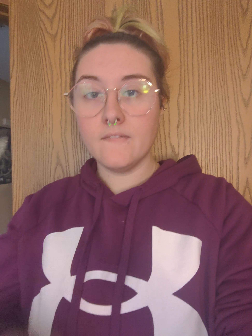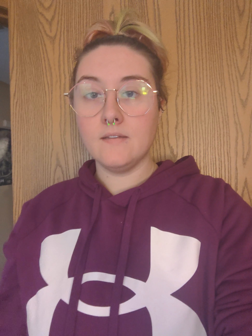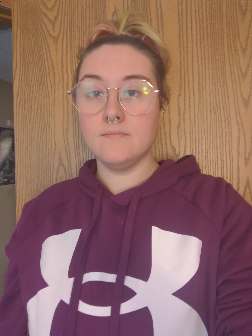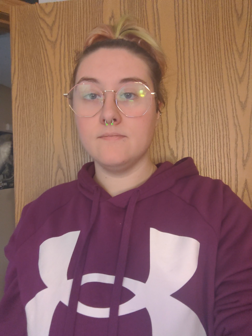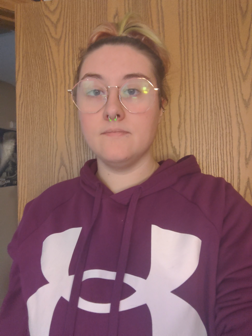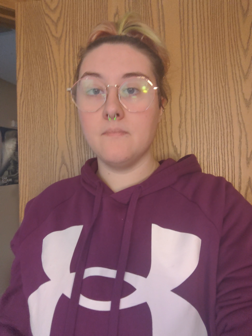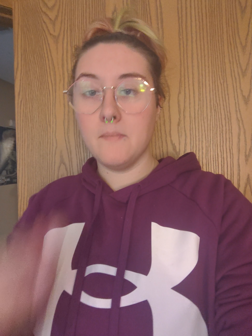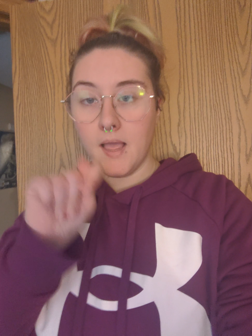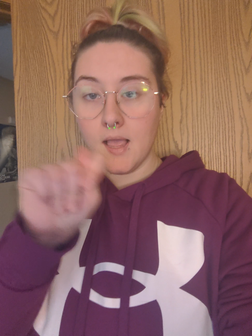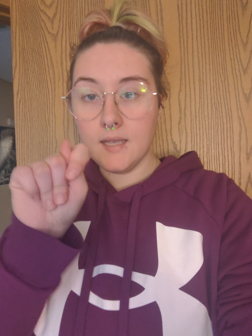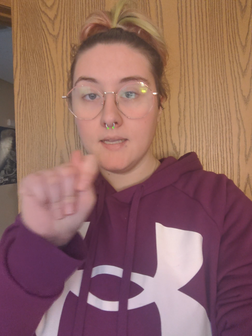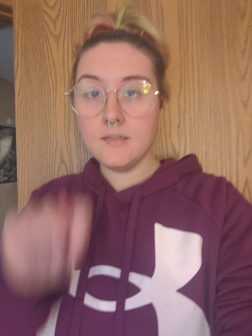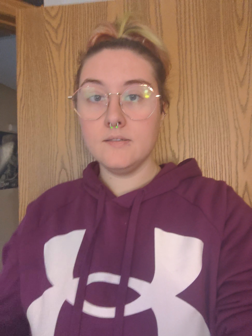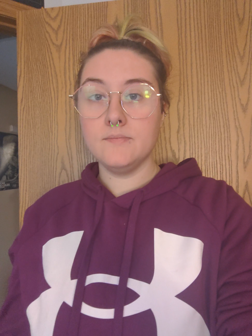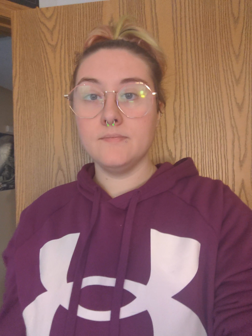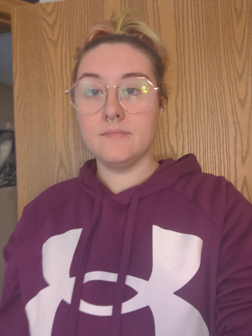potty